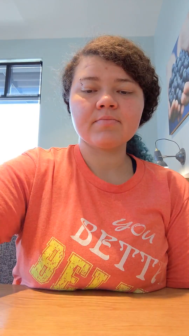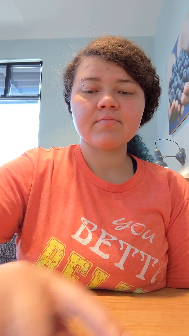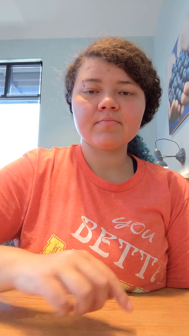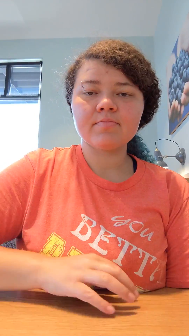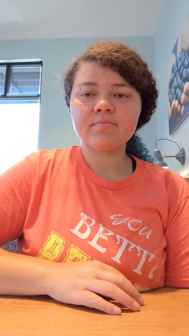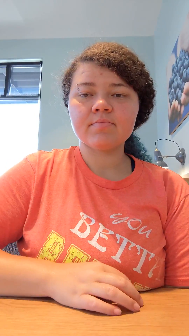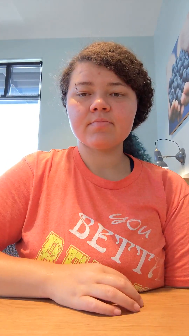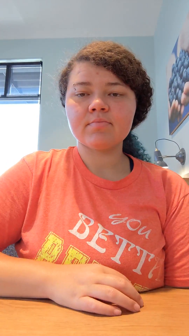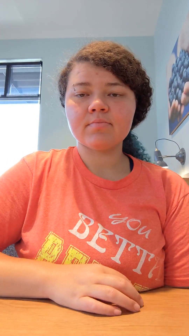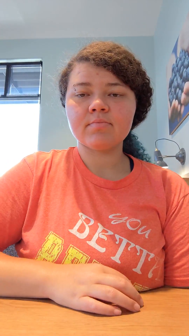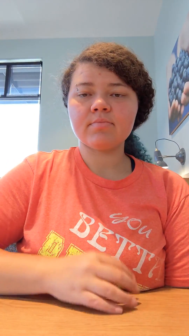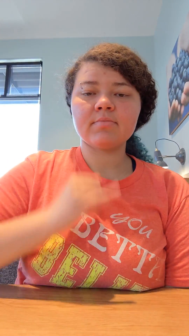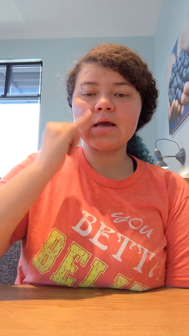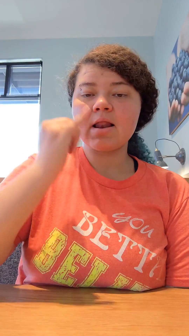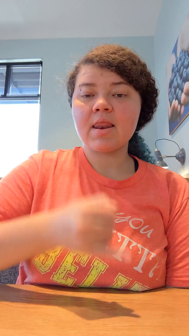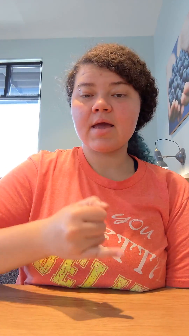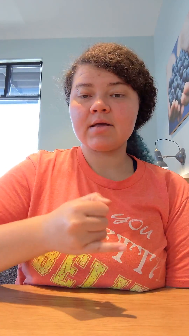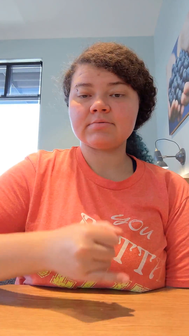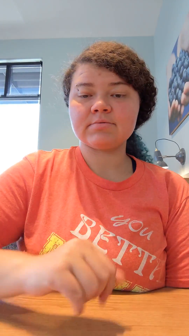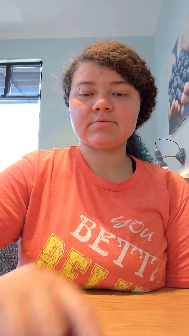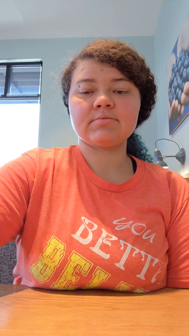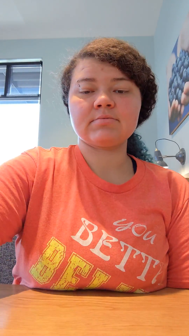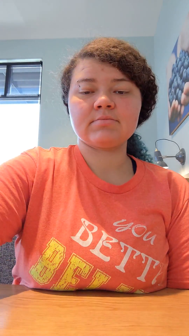last